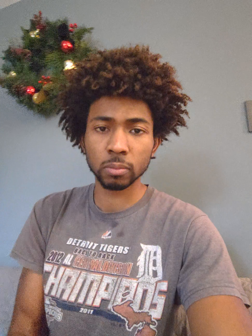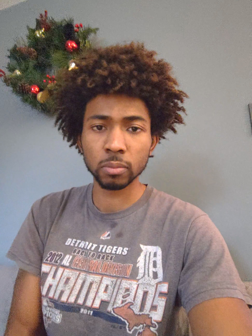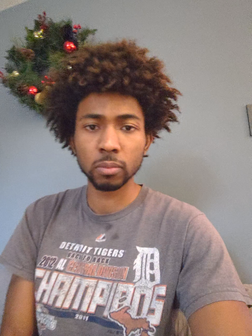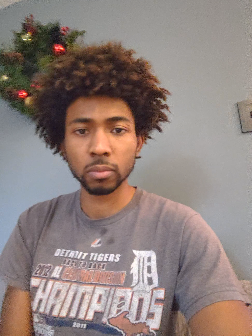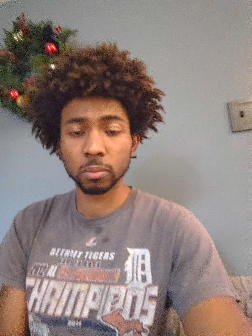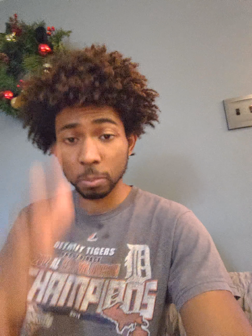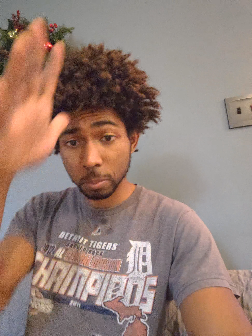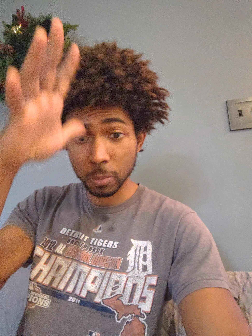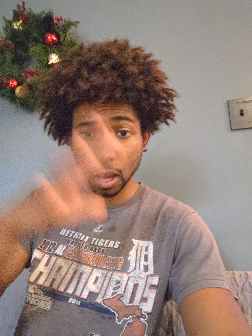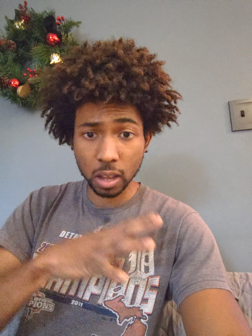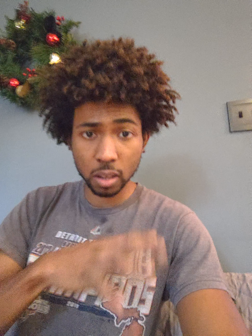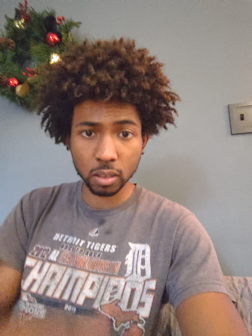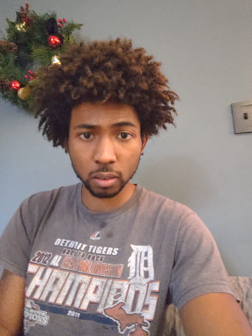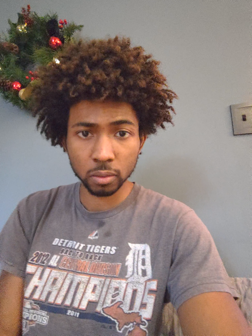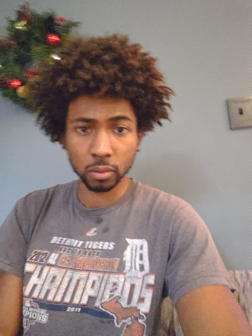man